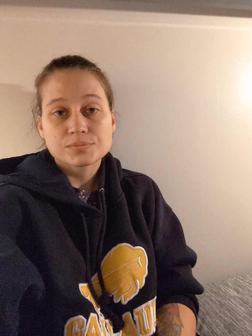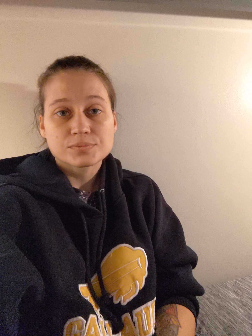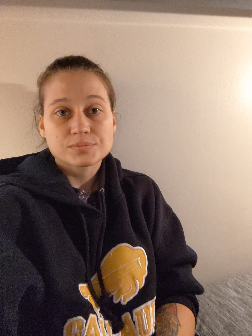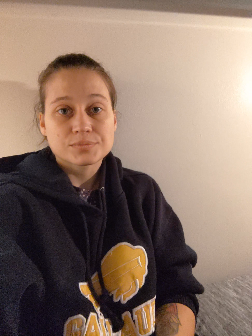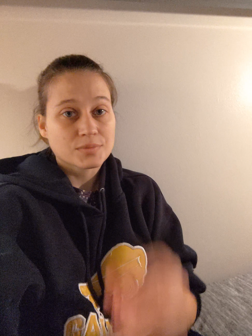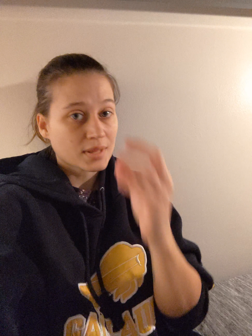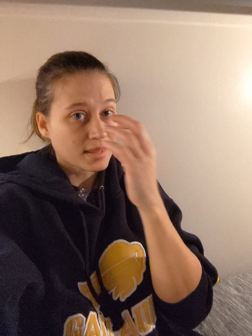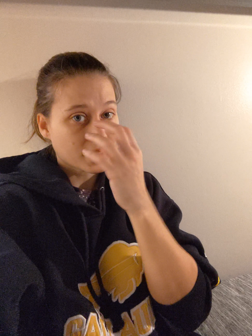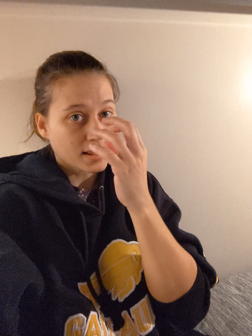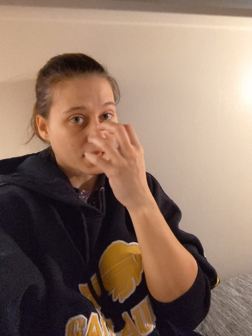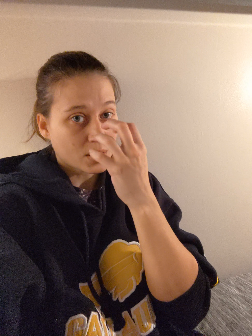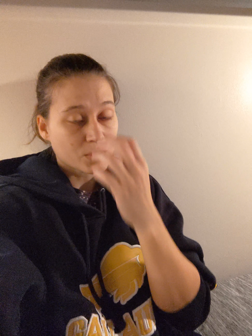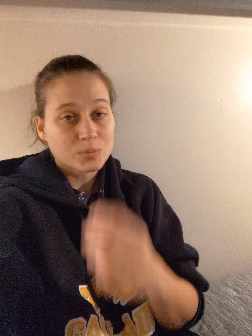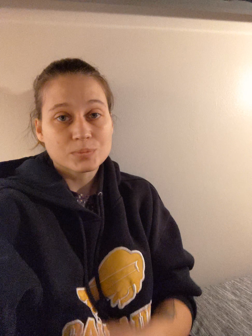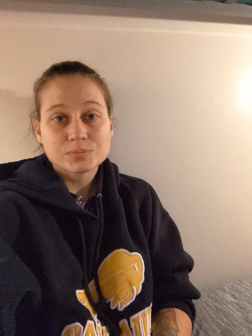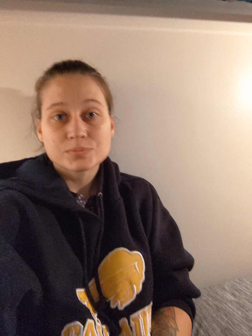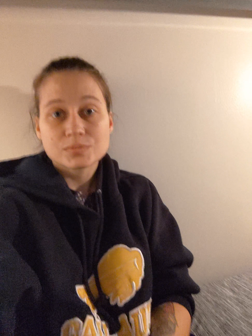clown